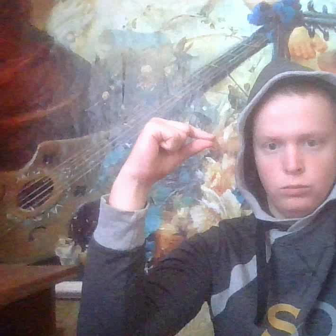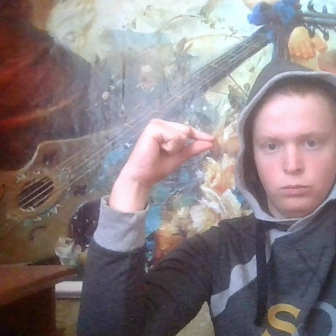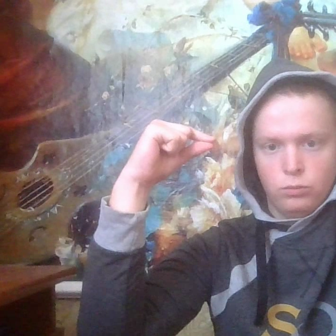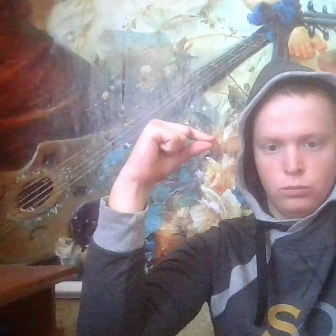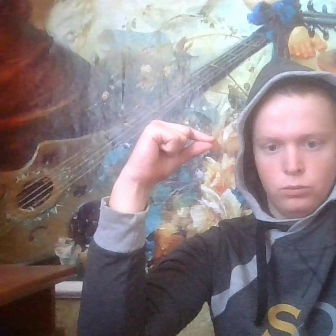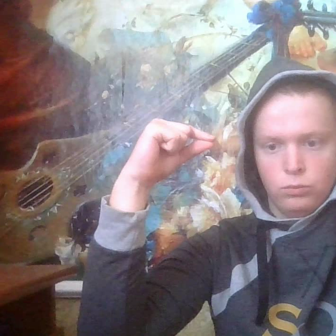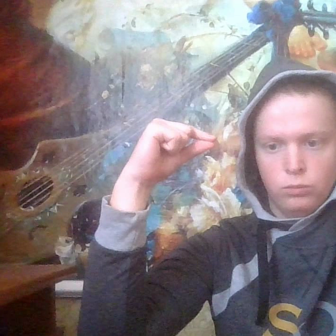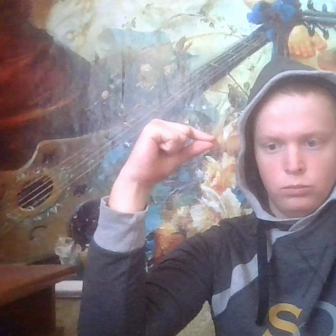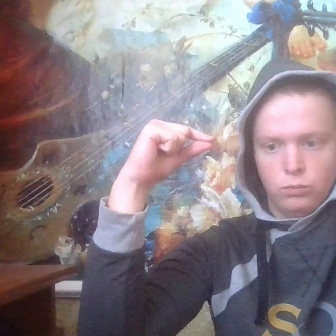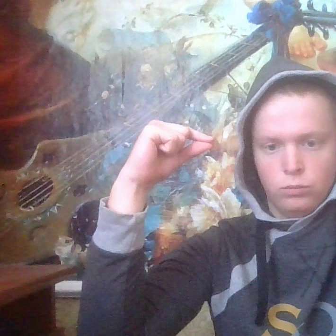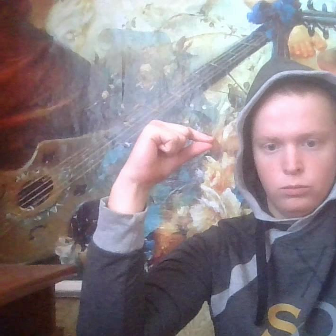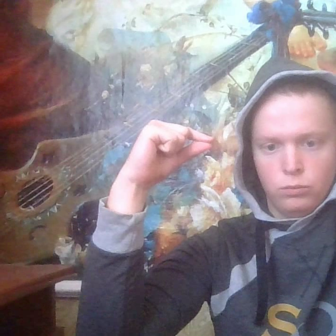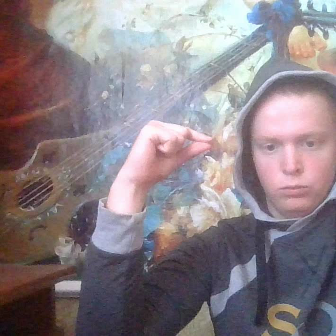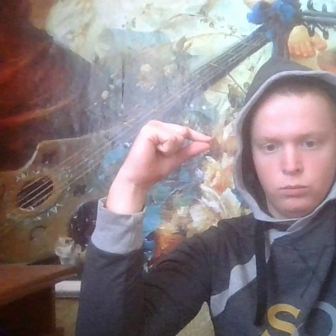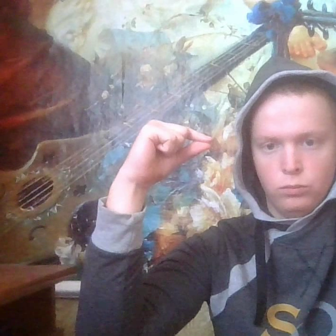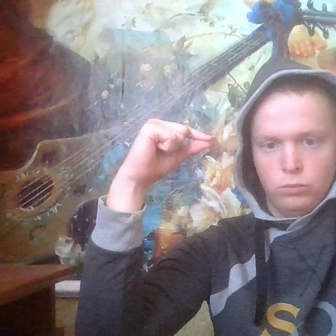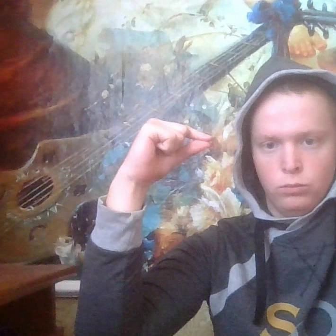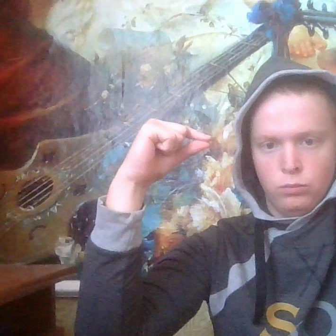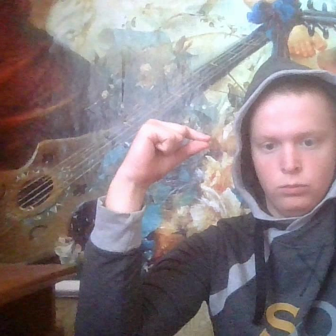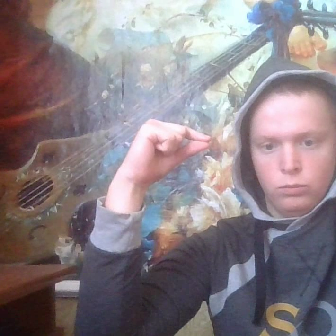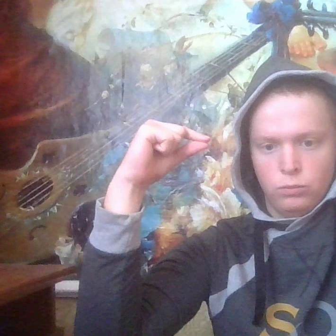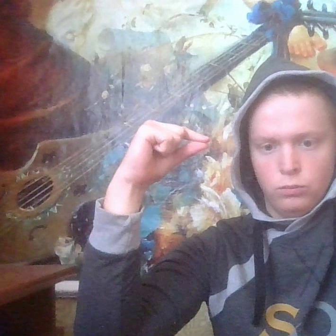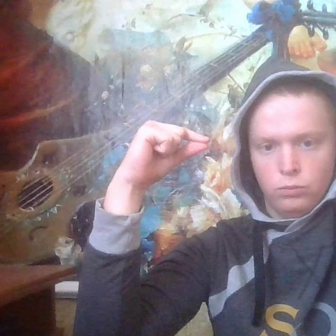Ч